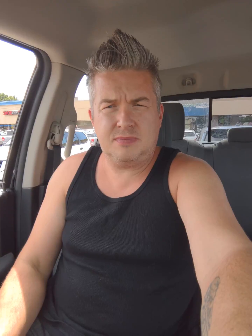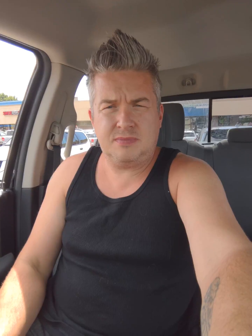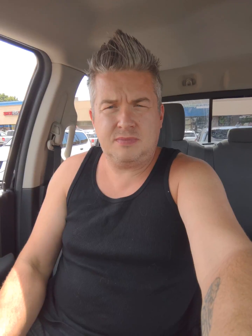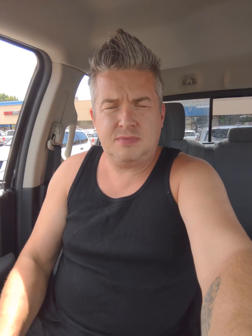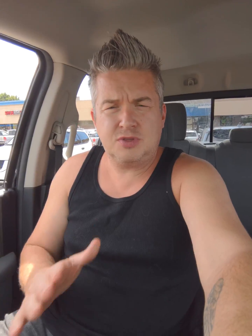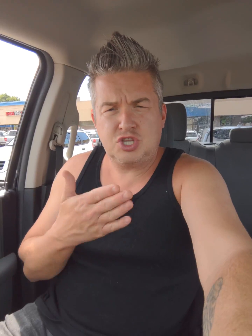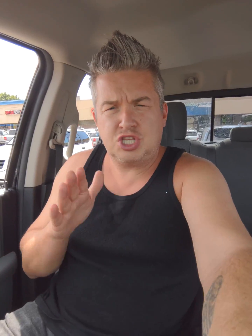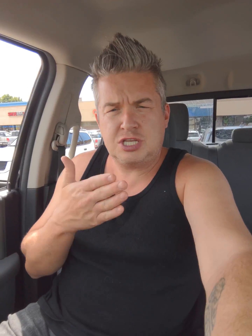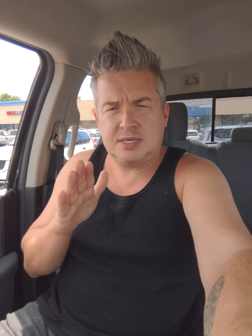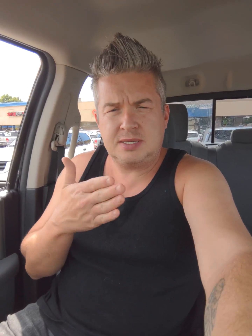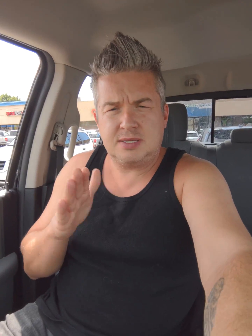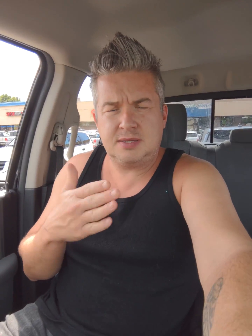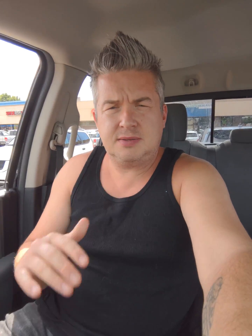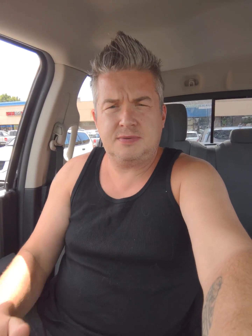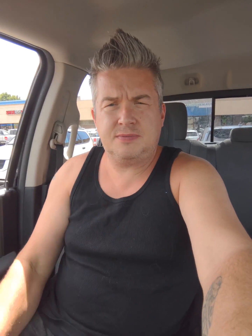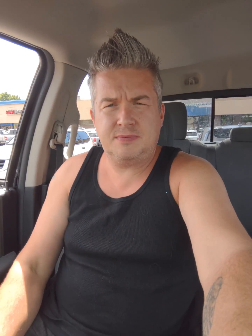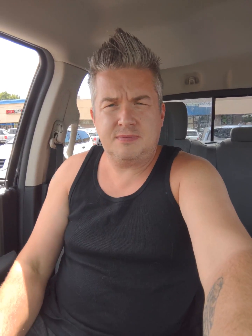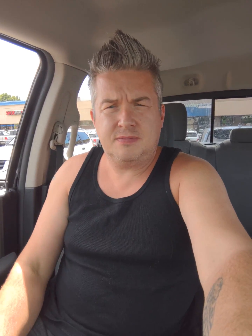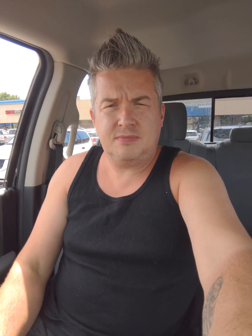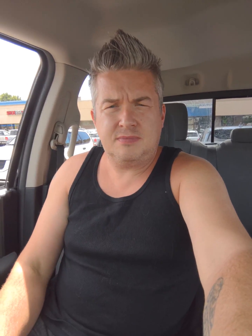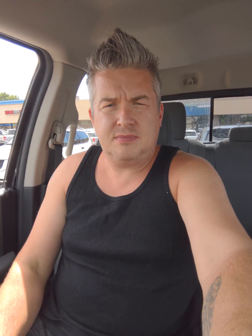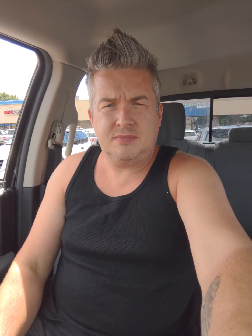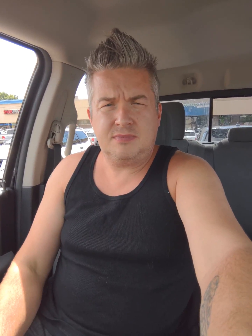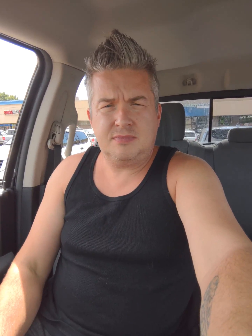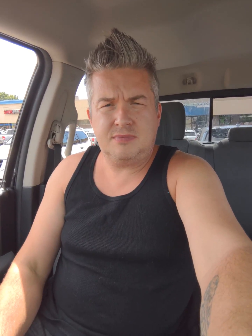share